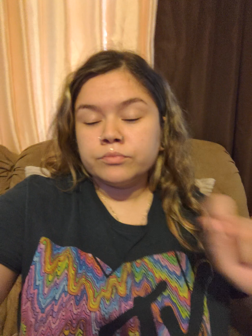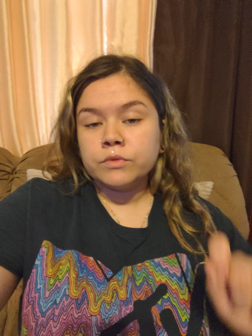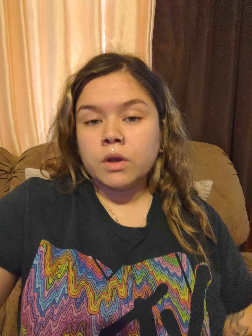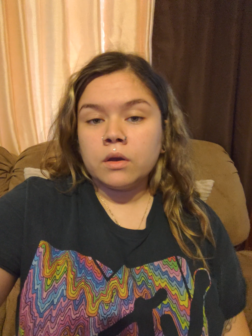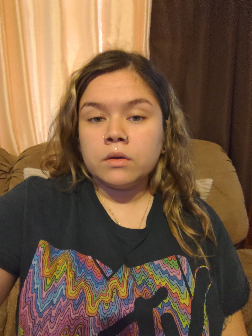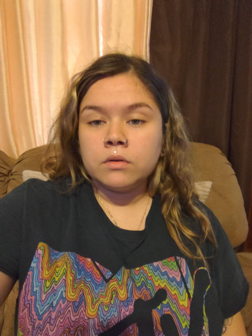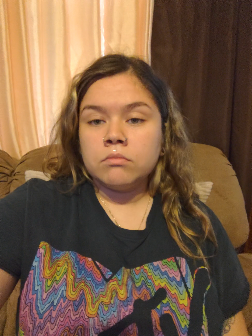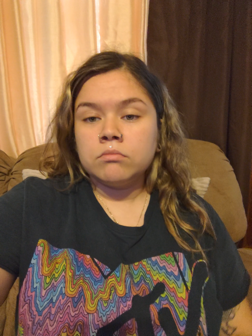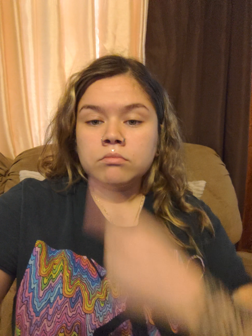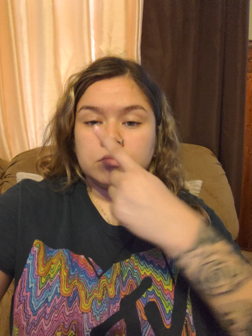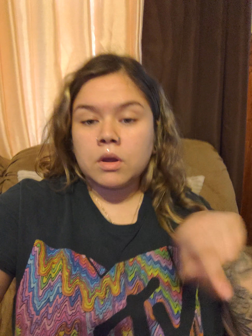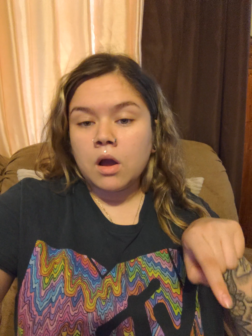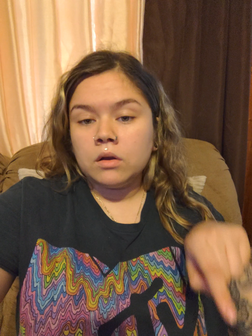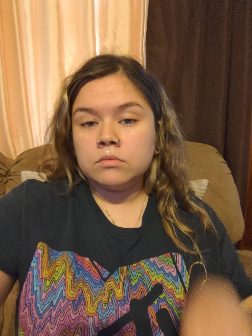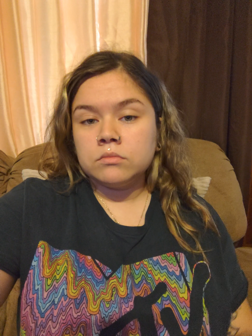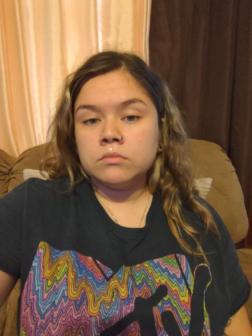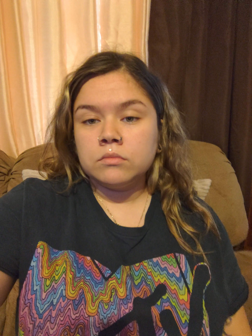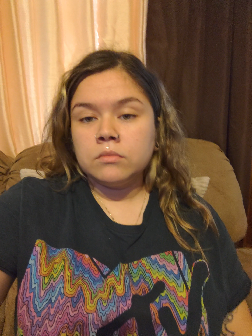cut